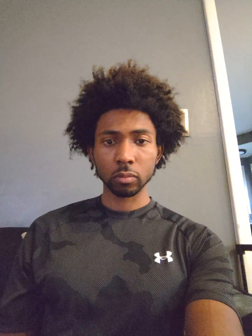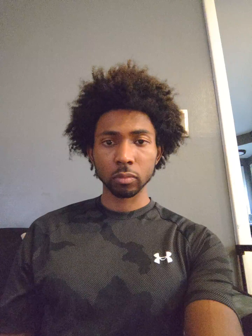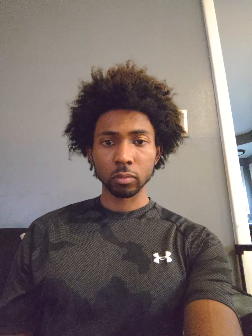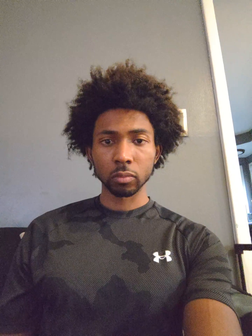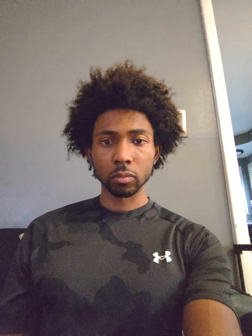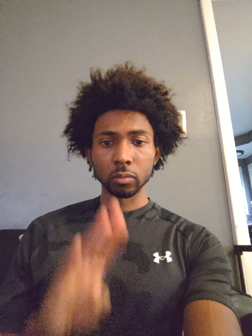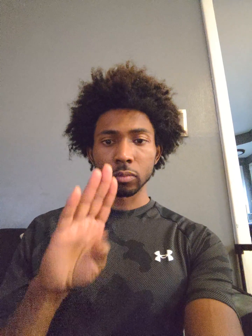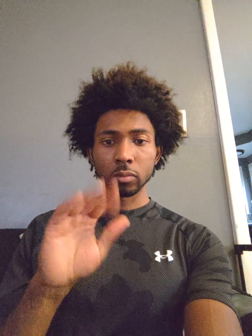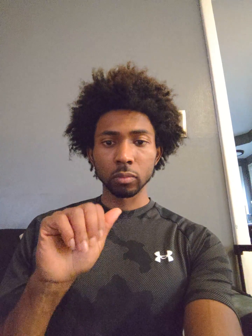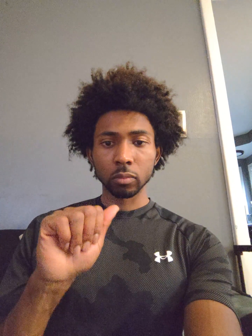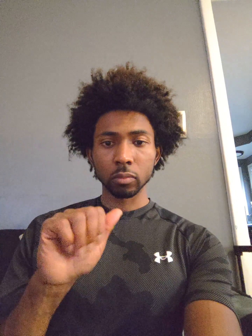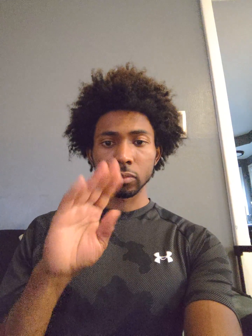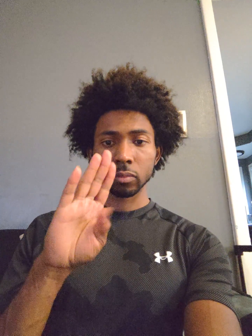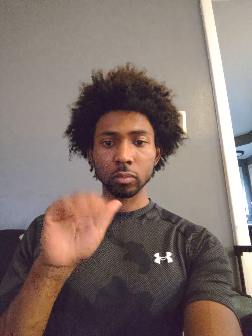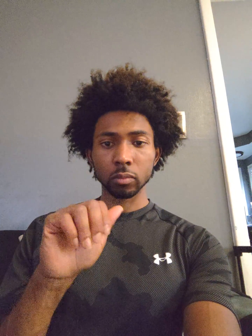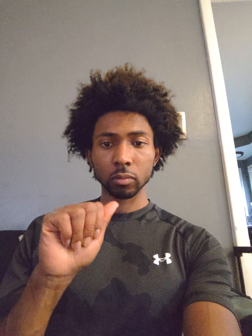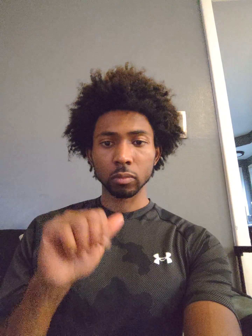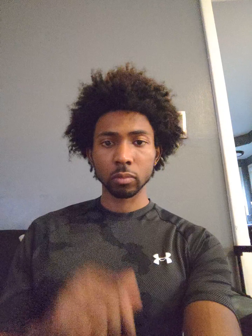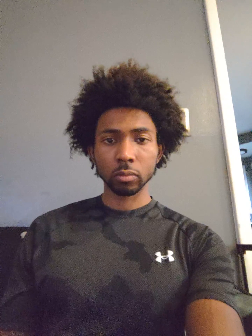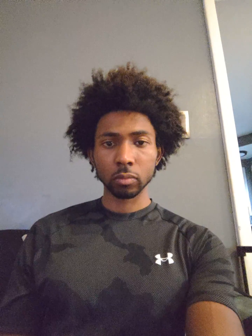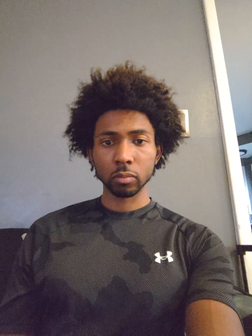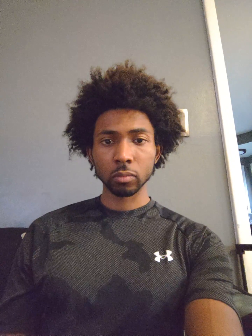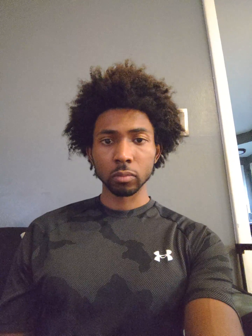baa baa